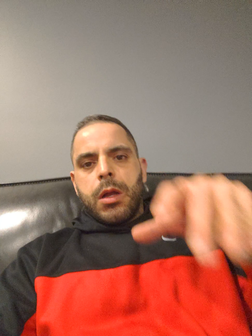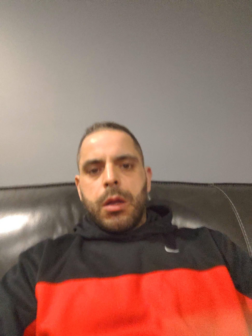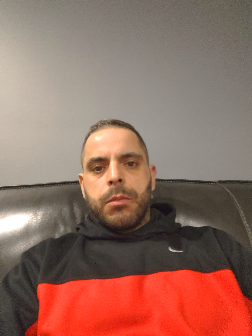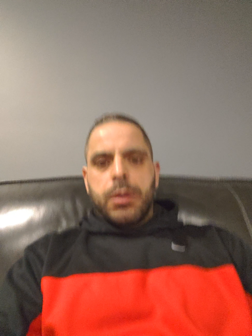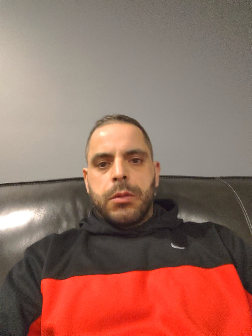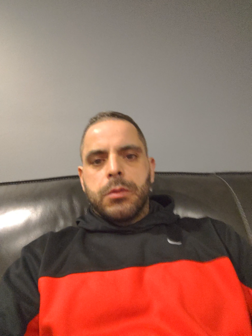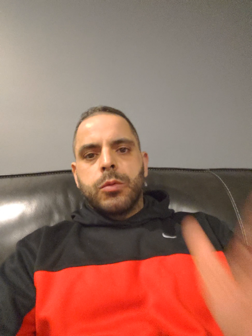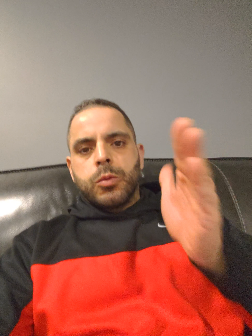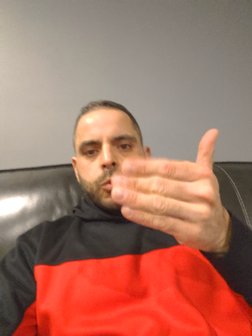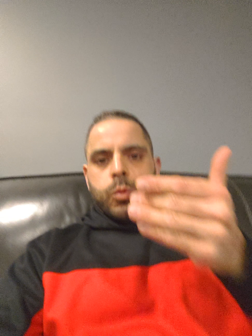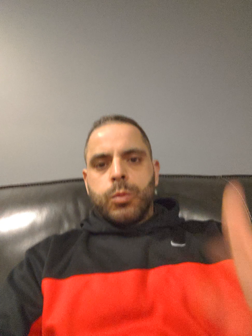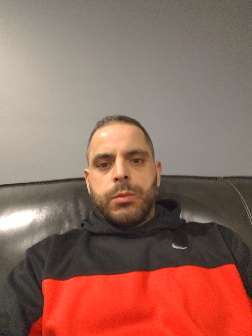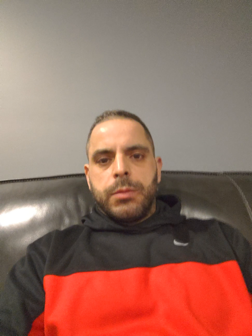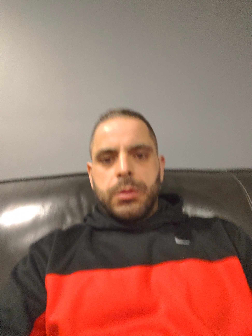room